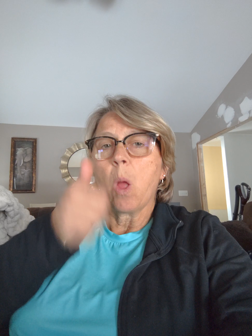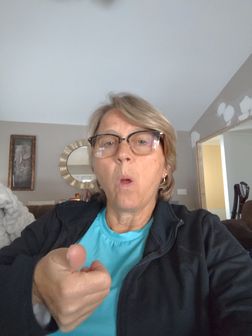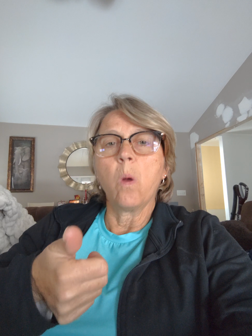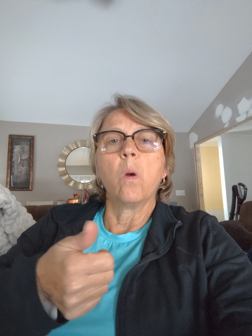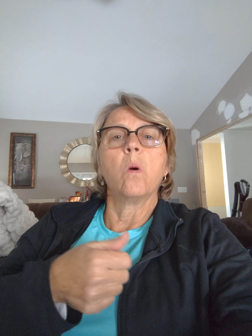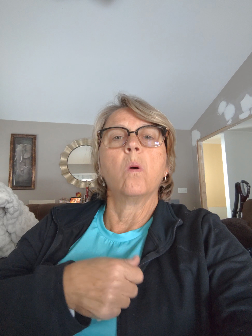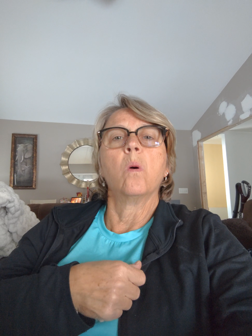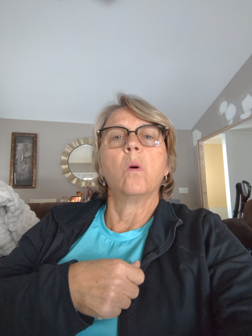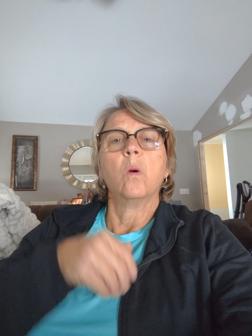tomorrow